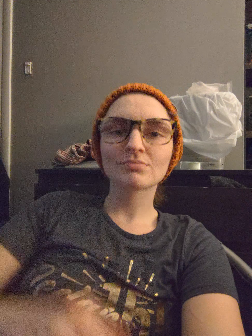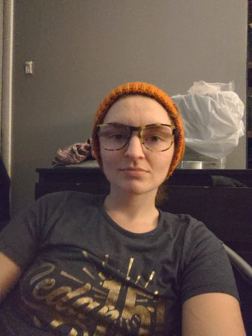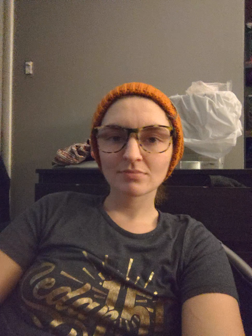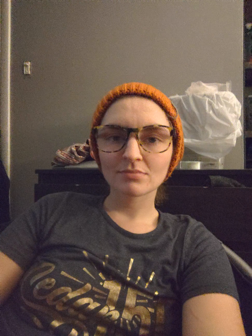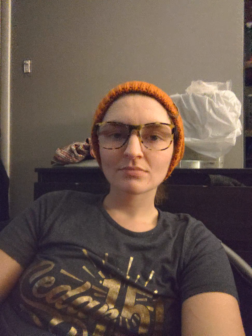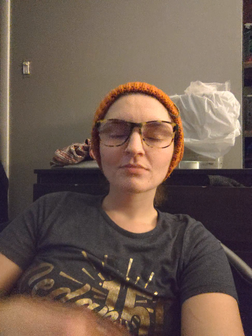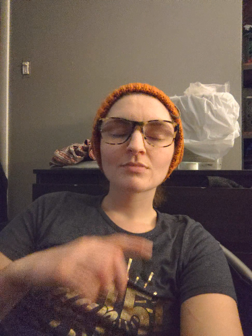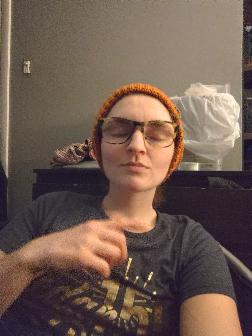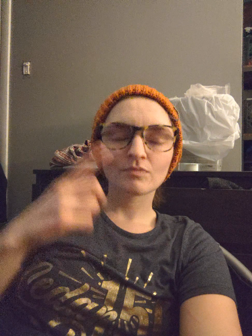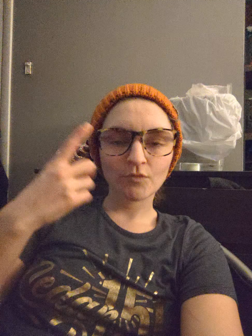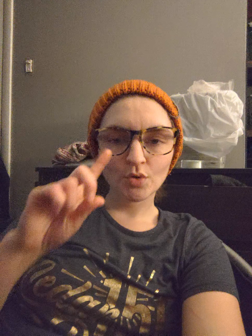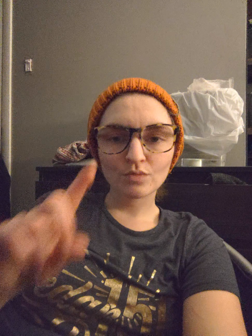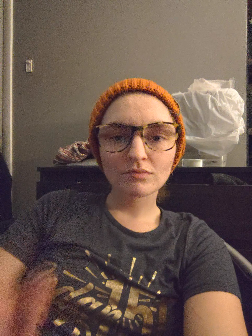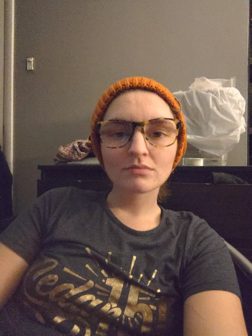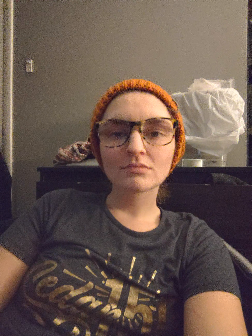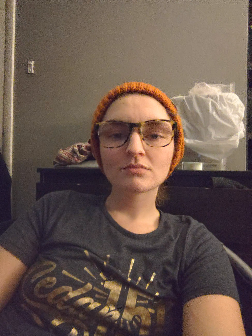for